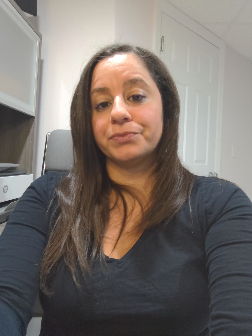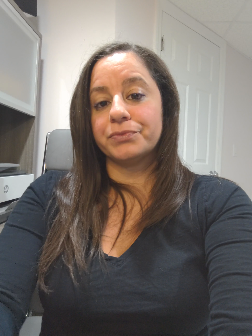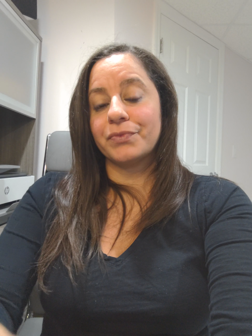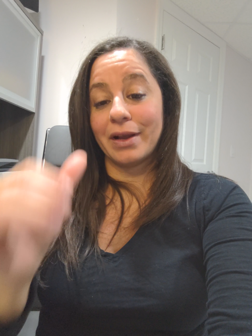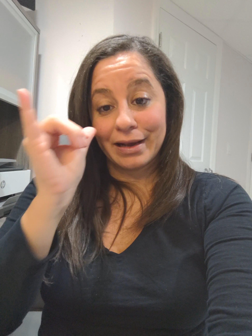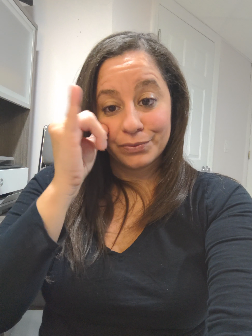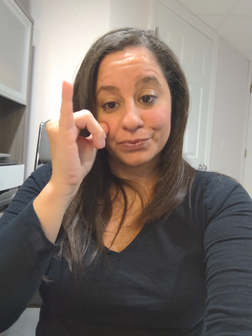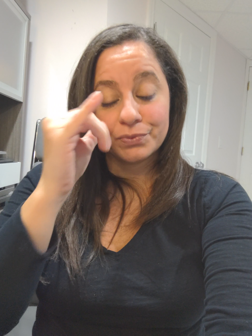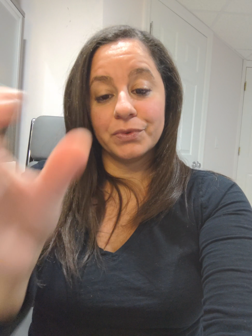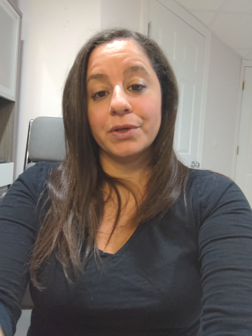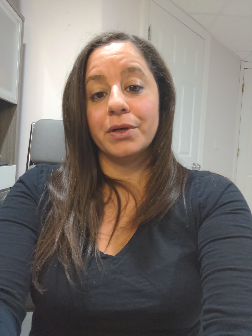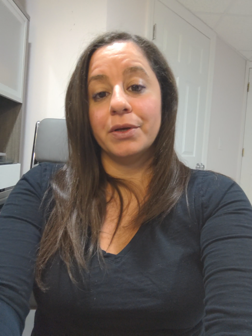cow